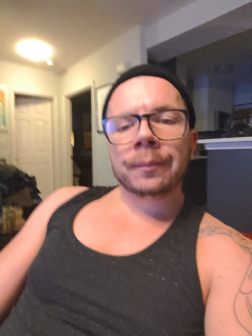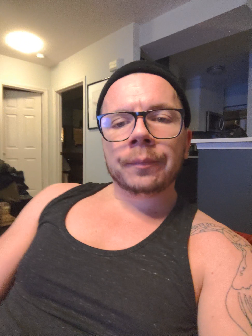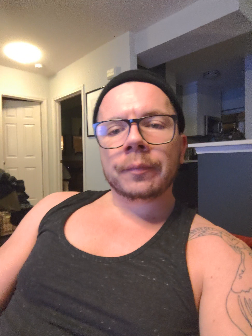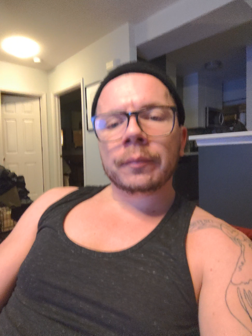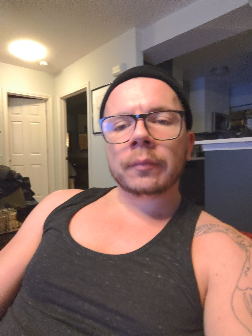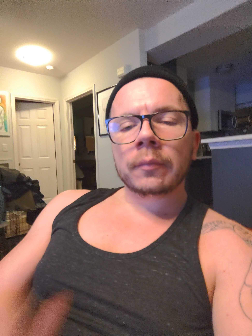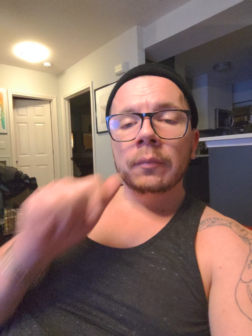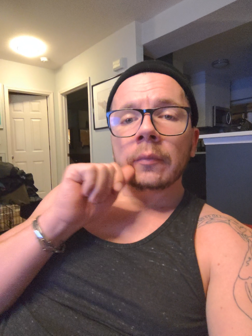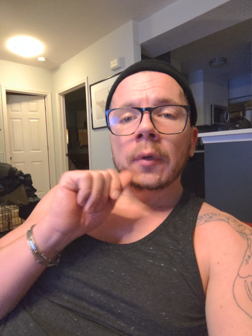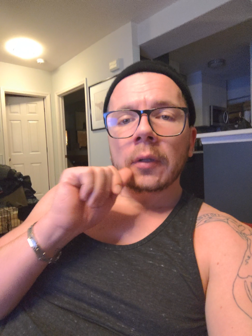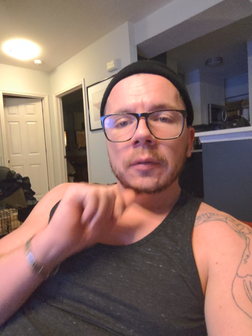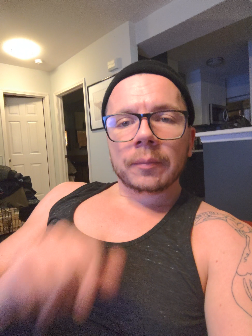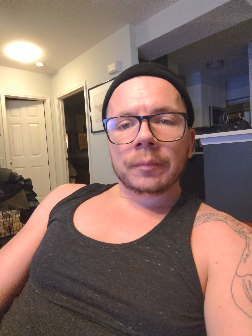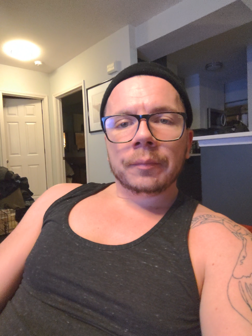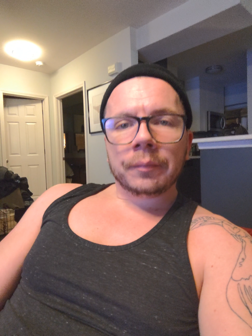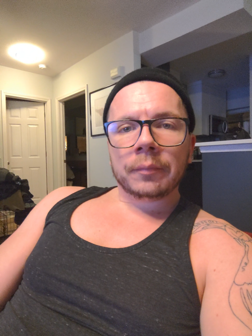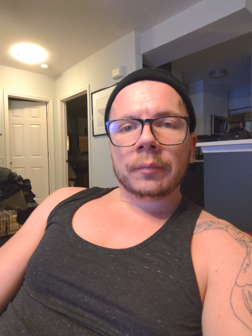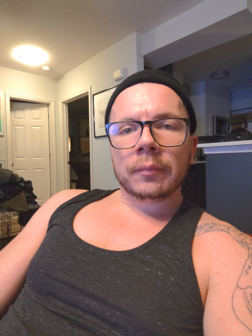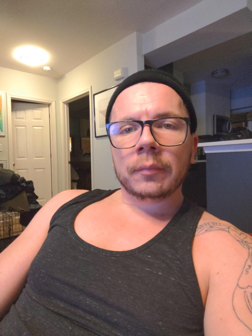aunt